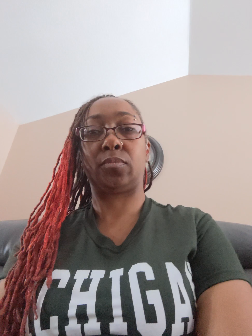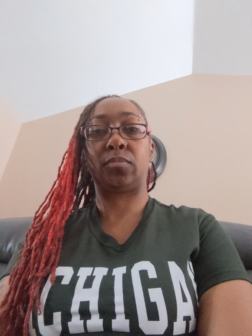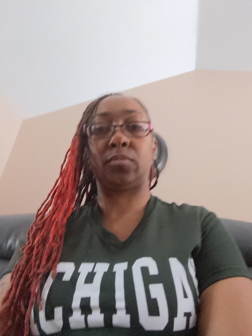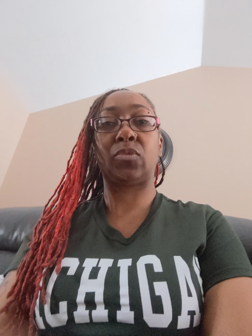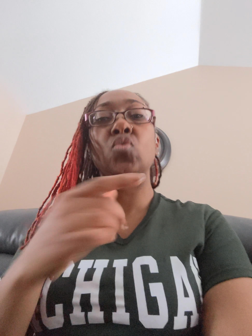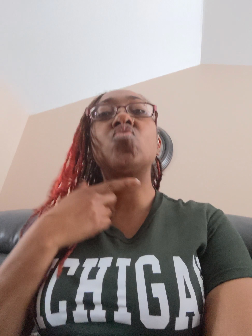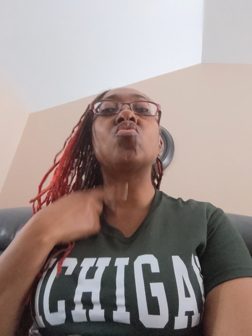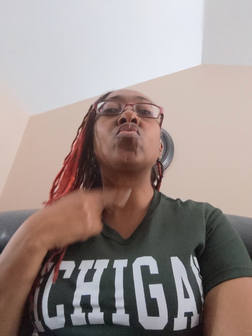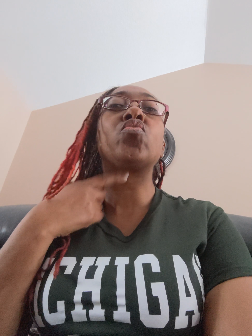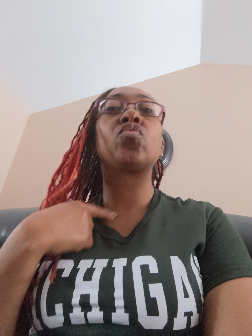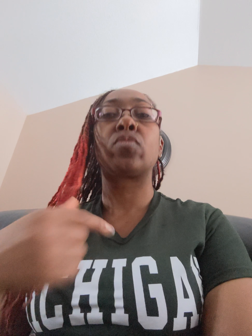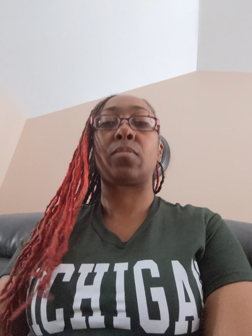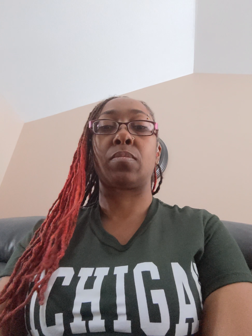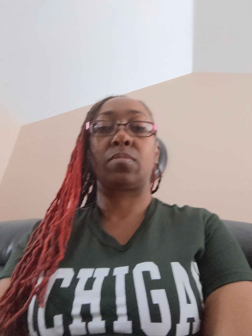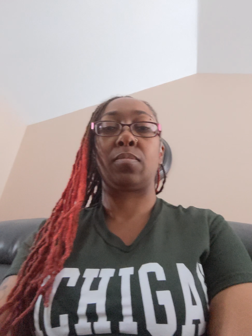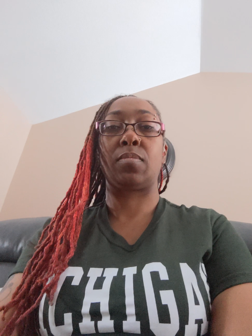thirsty